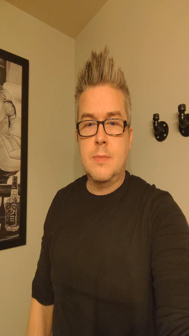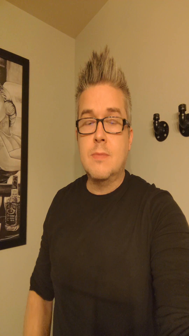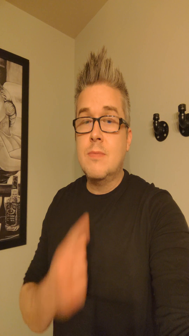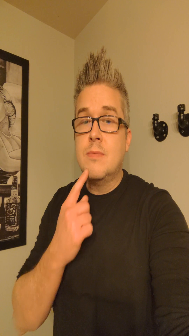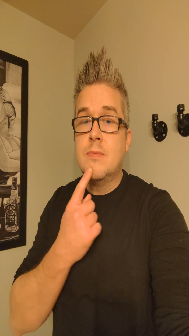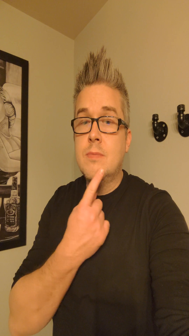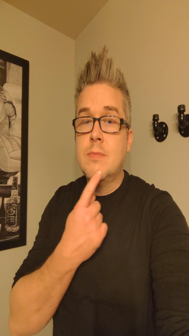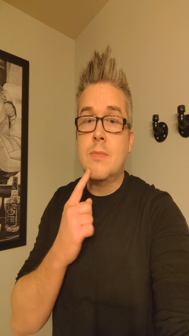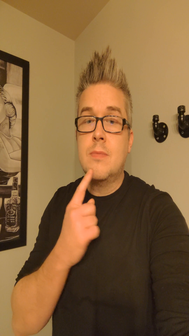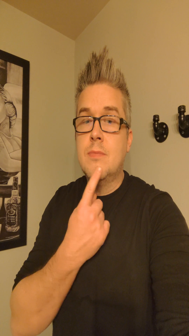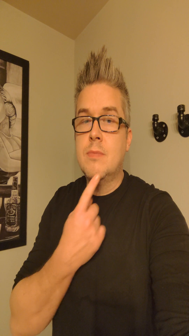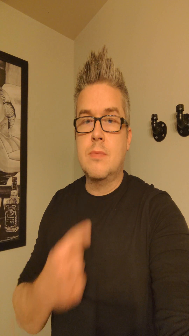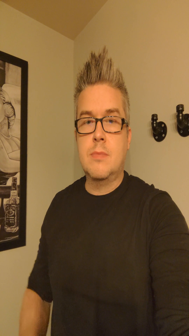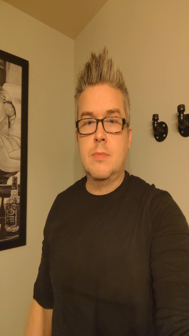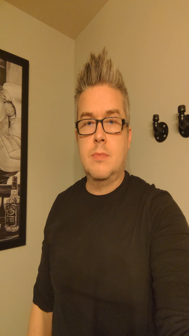chin